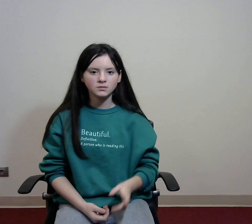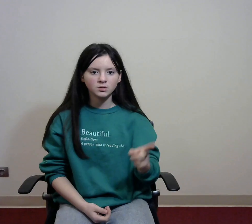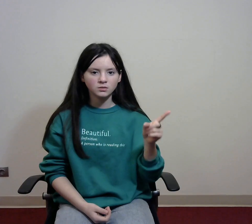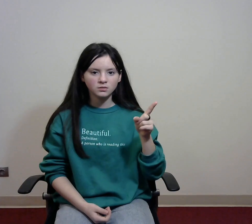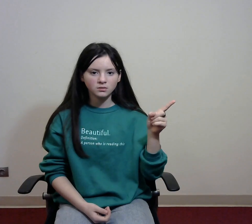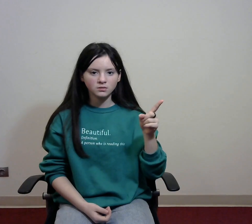onun